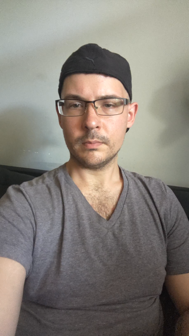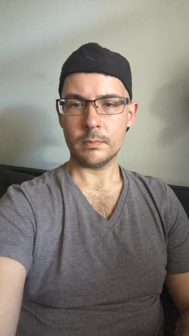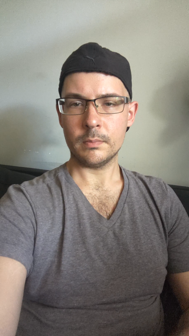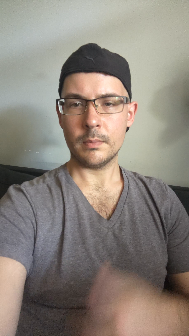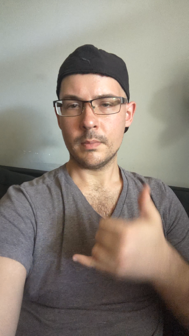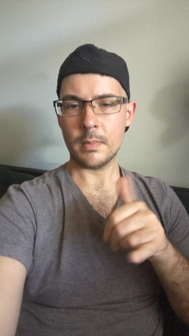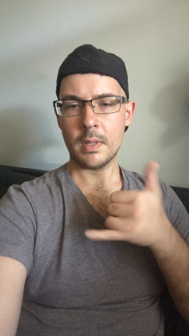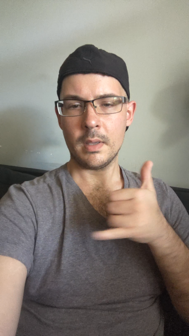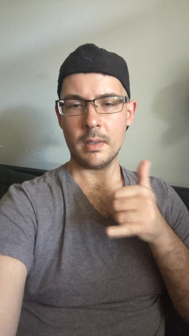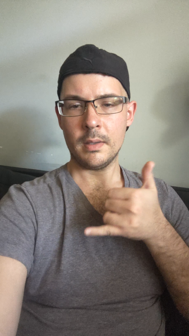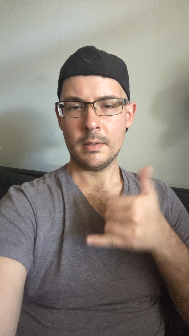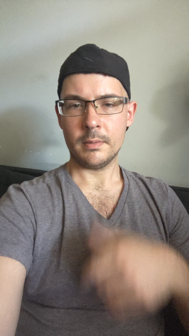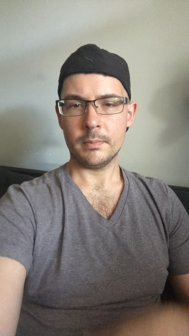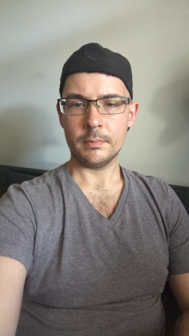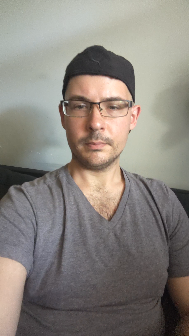play